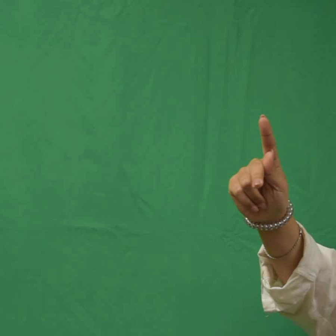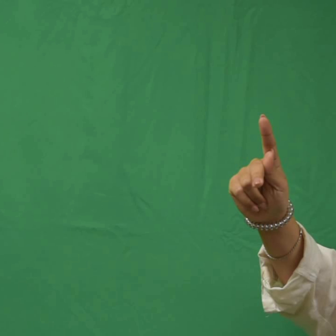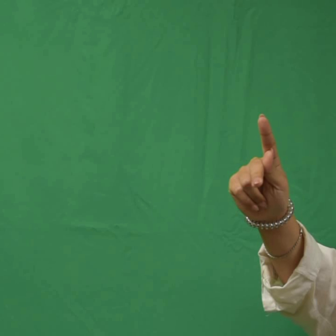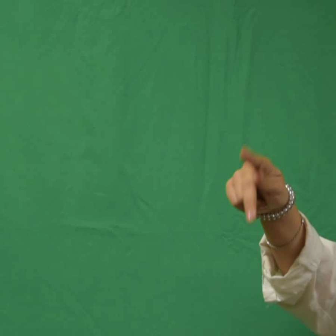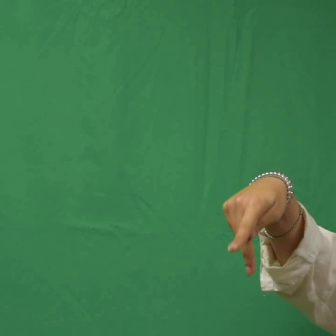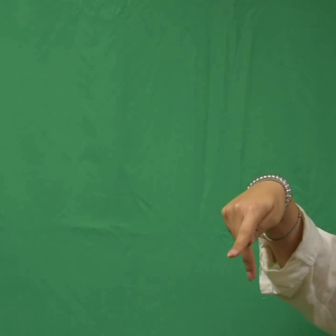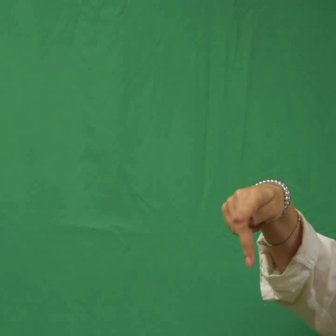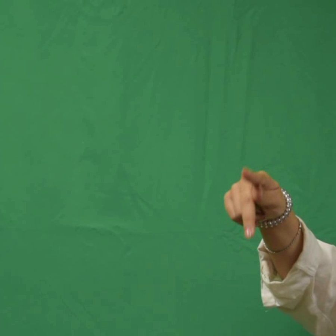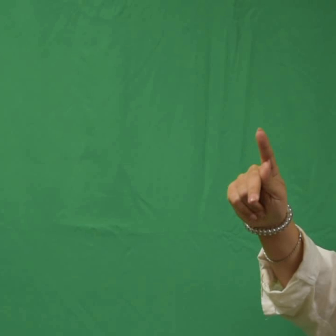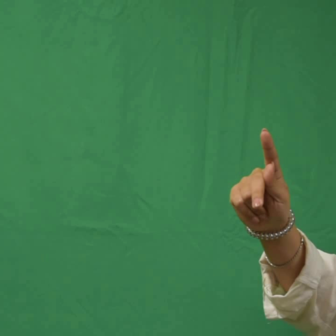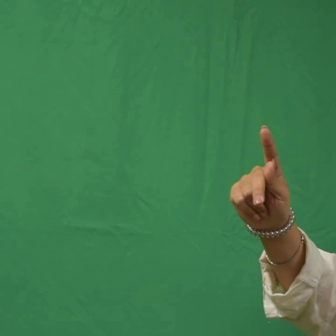K